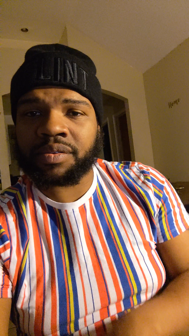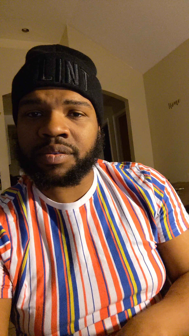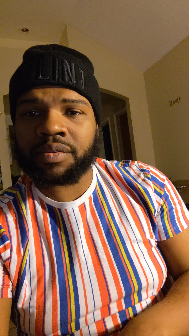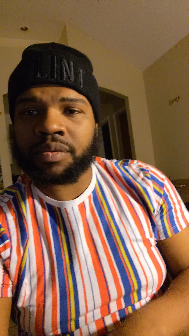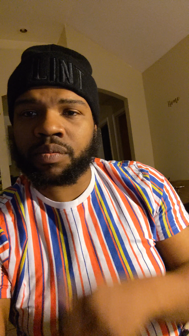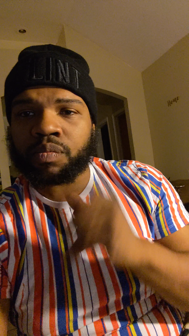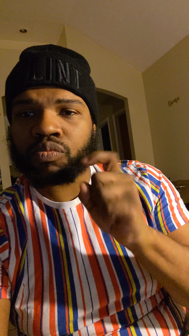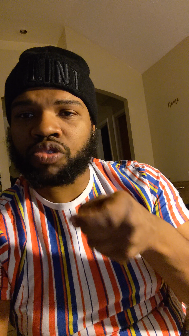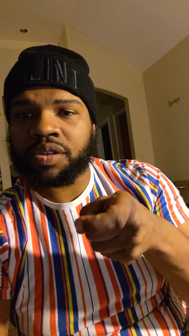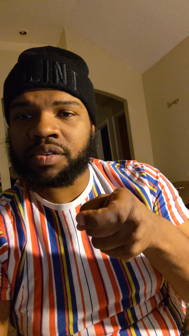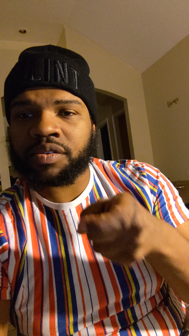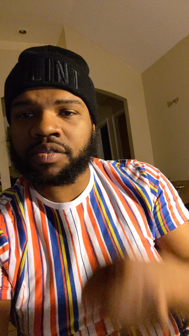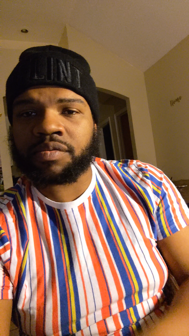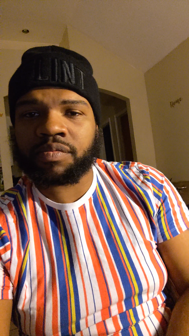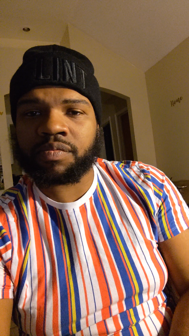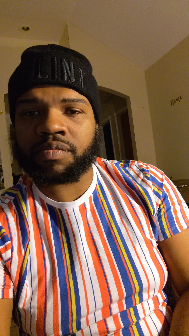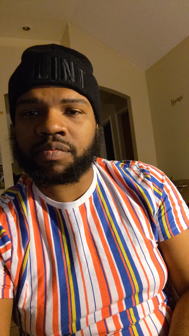present